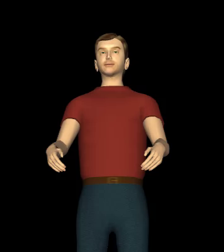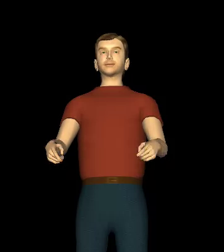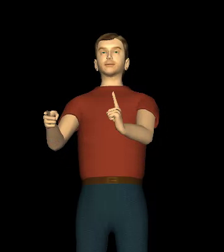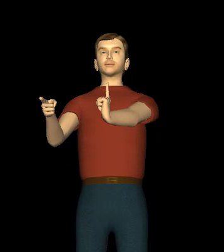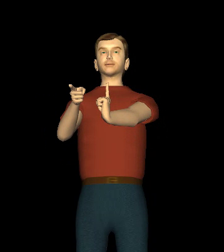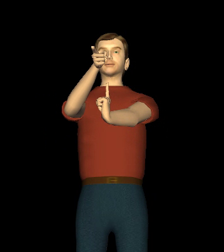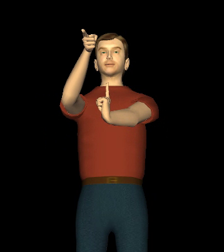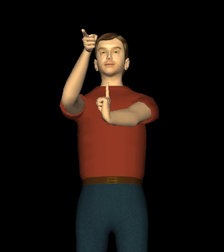أساسي